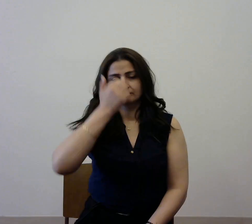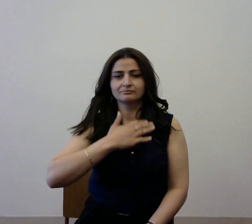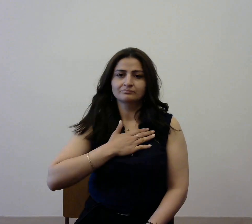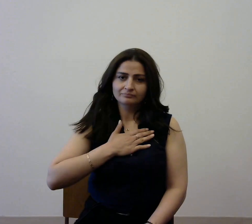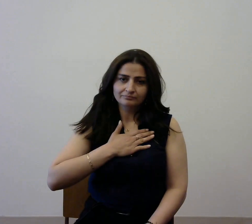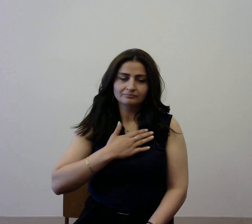edir